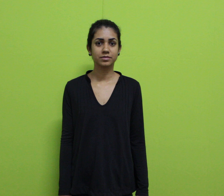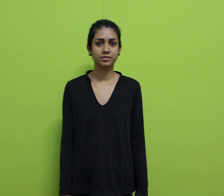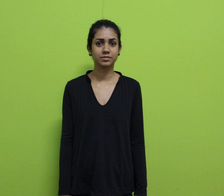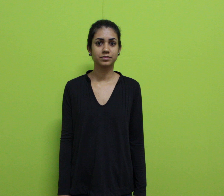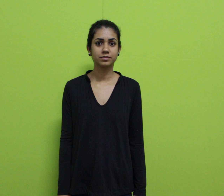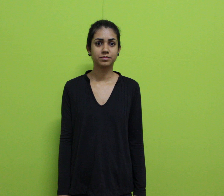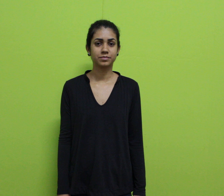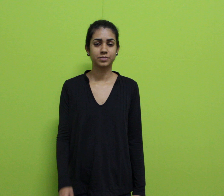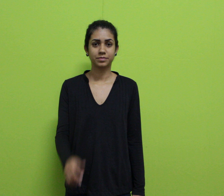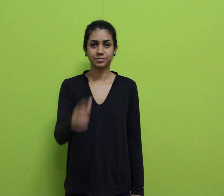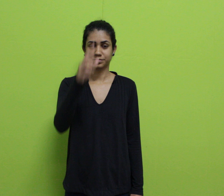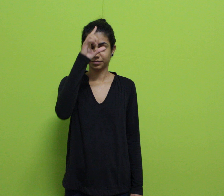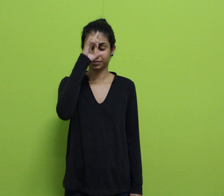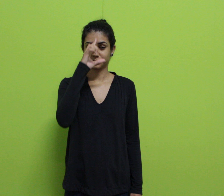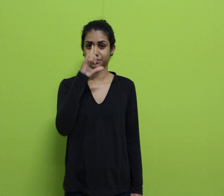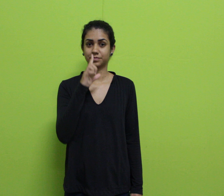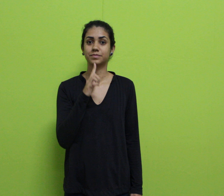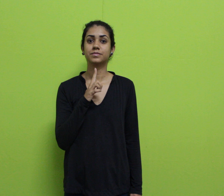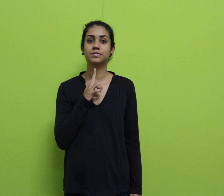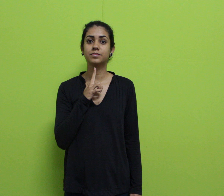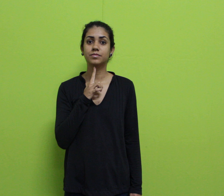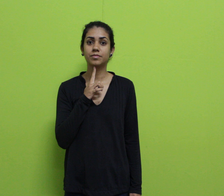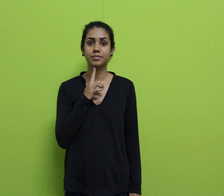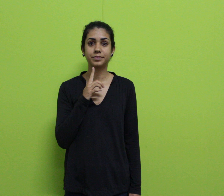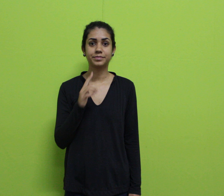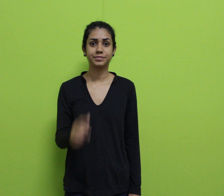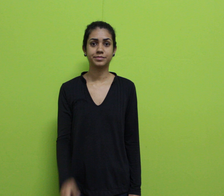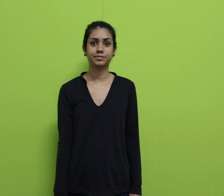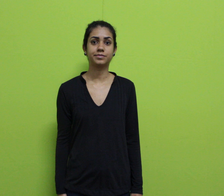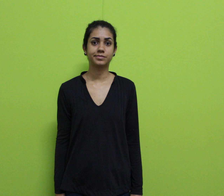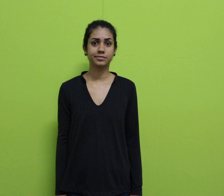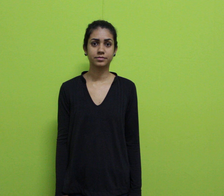amarelo